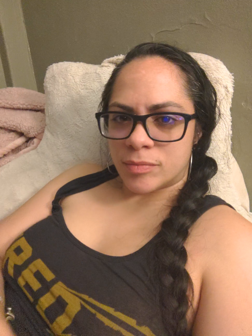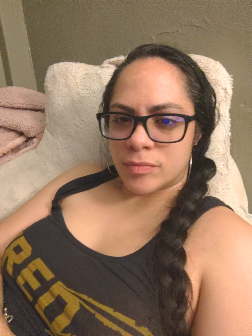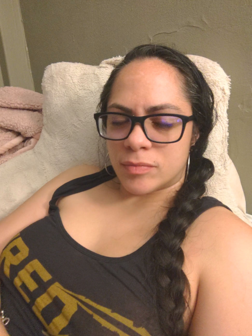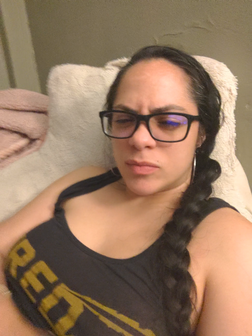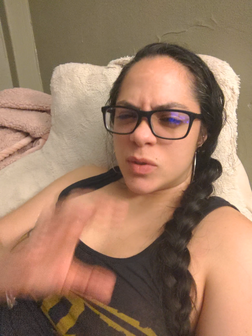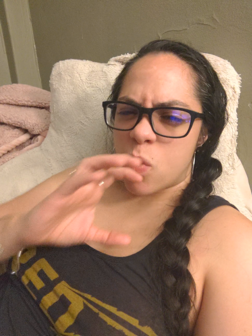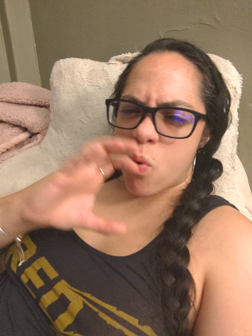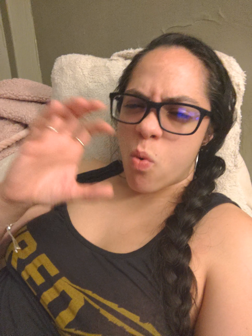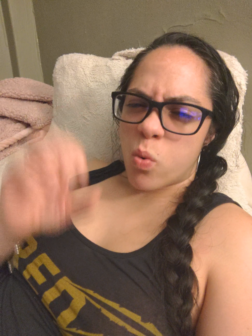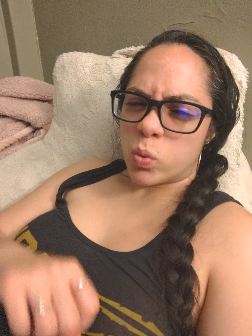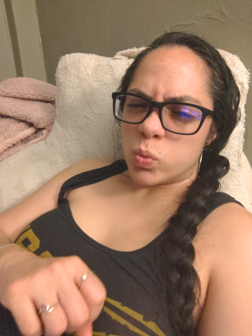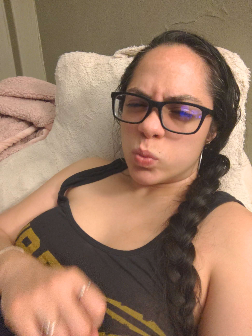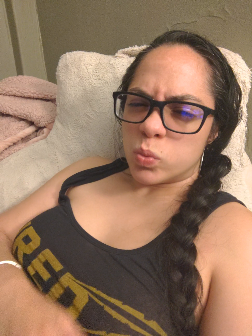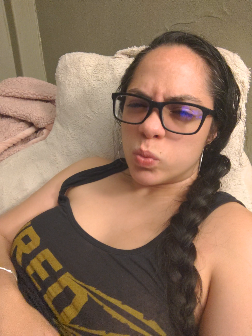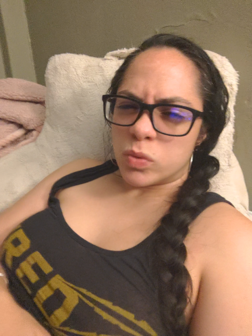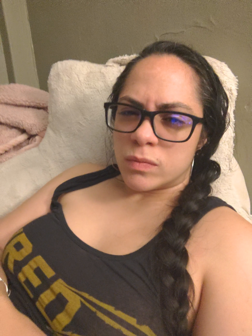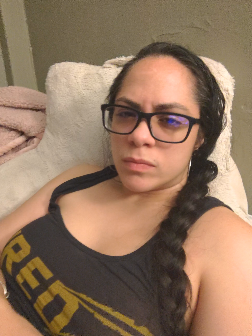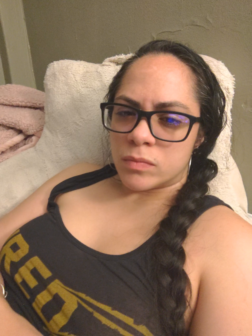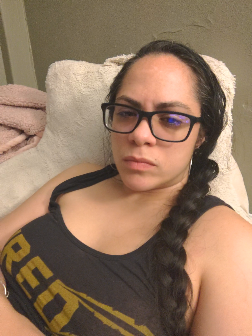old